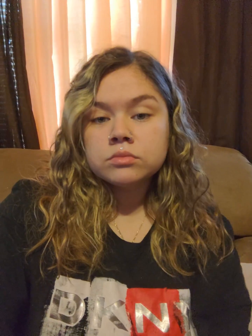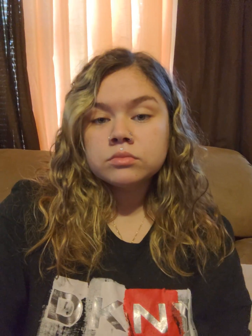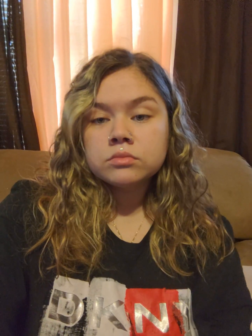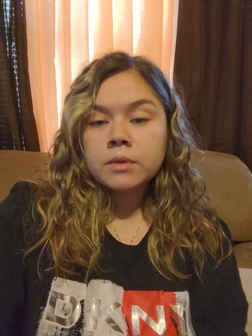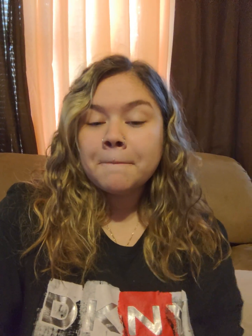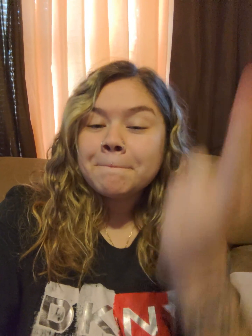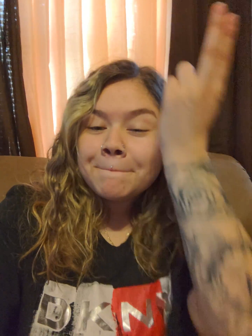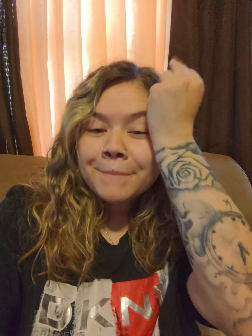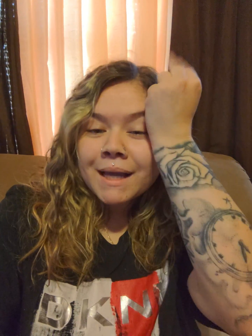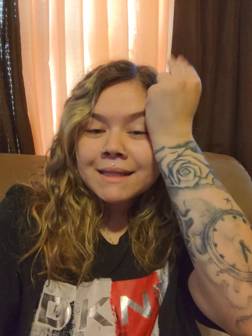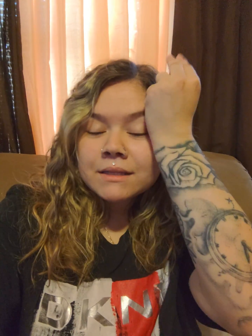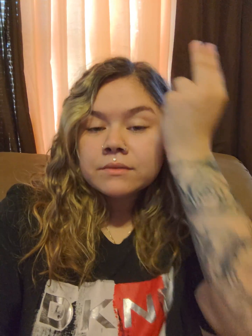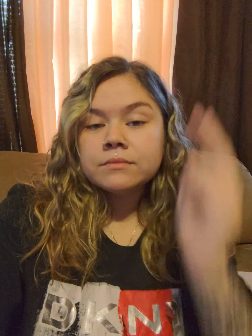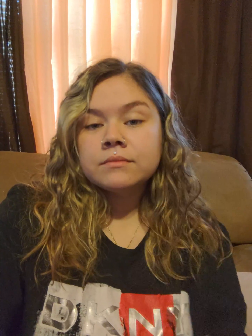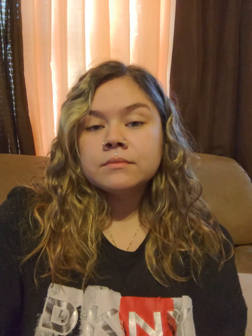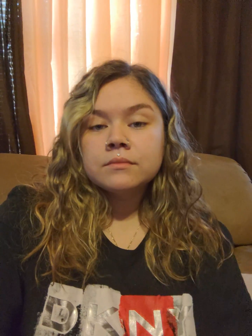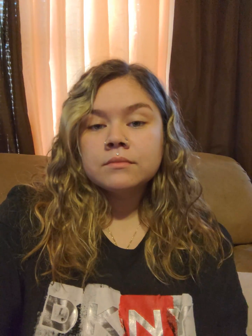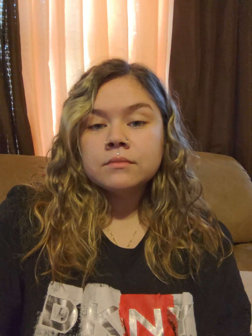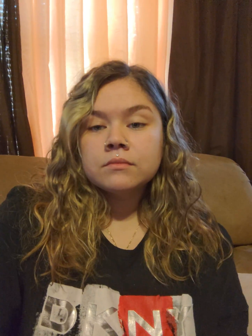bunny